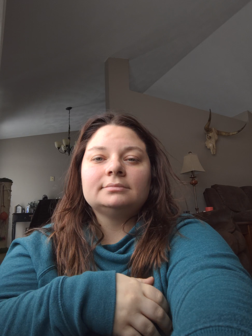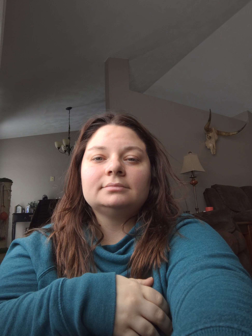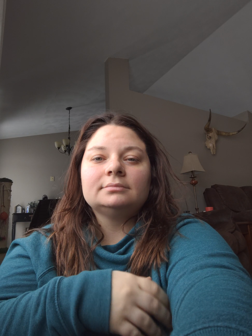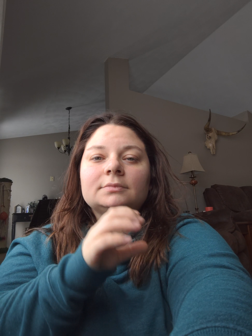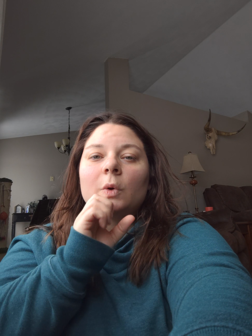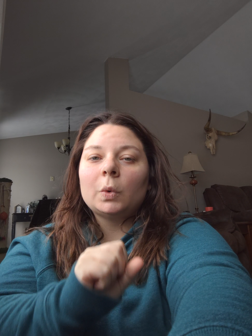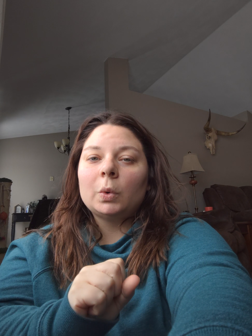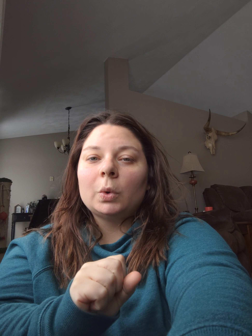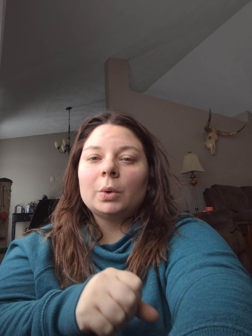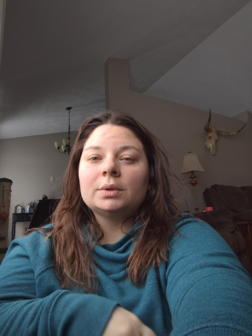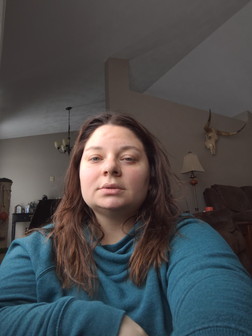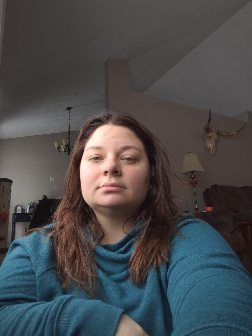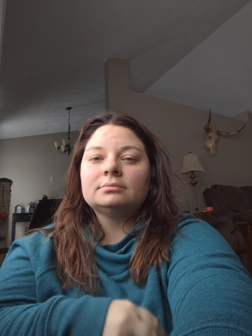old